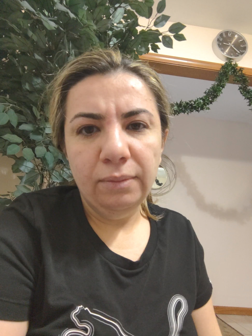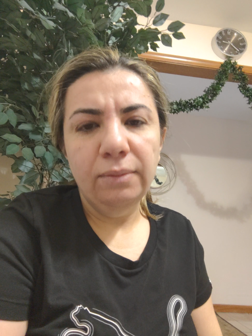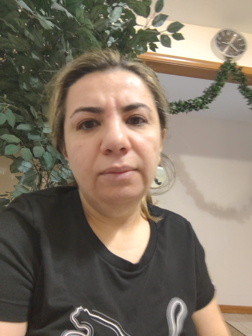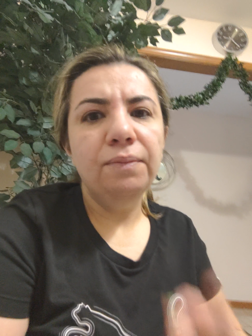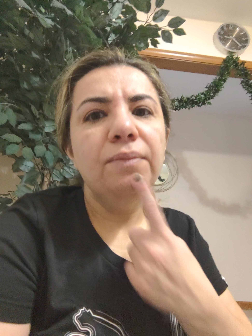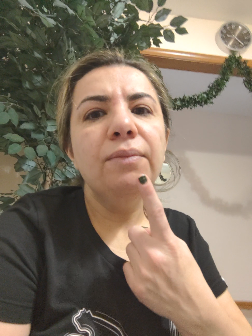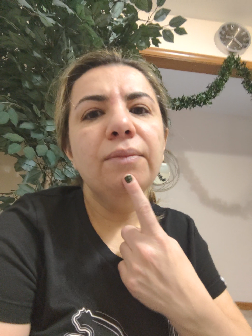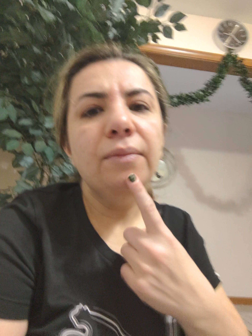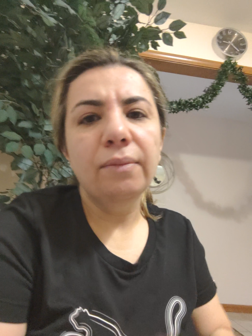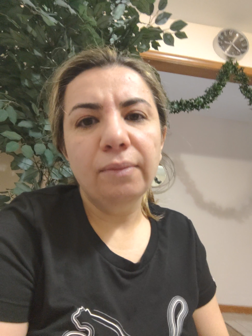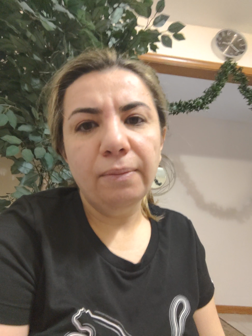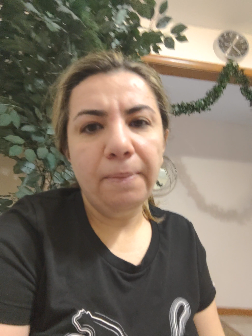say